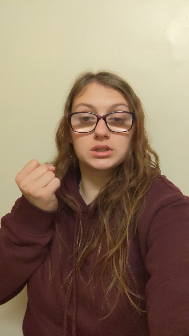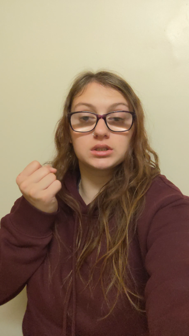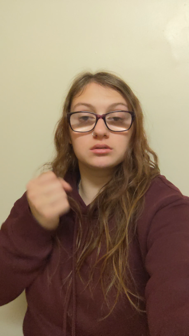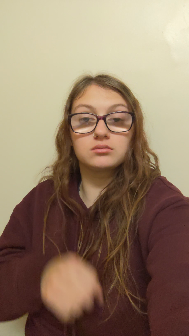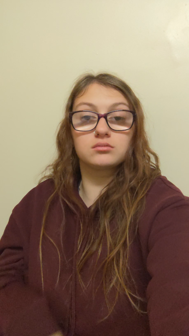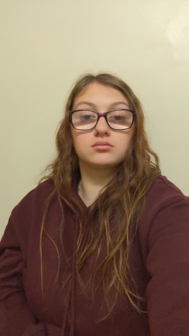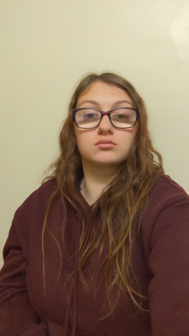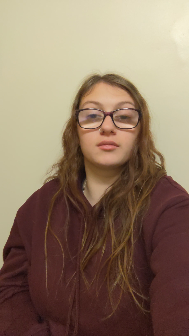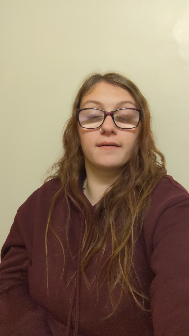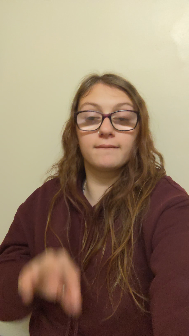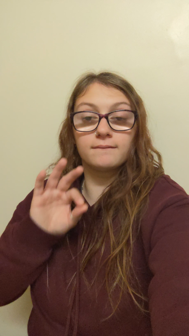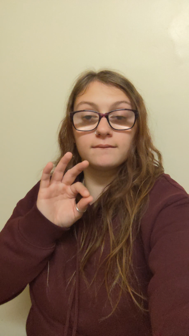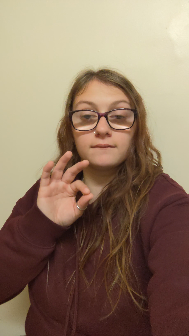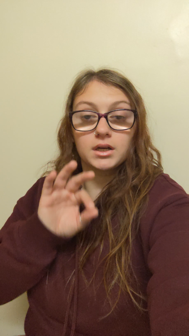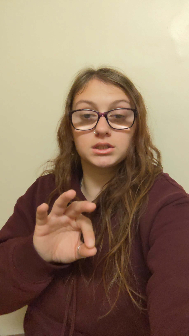fit